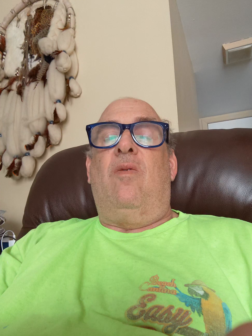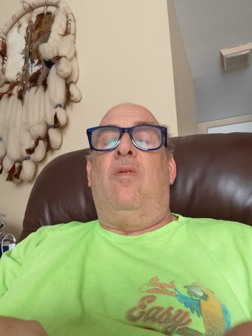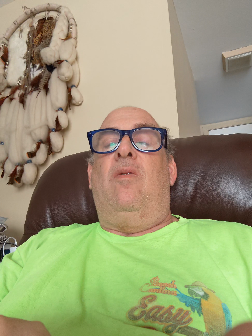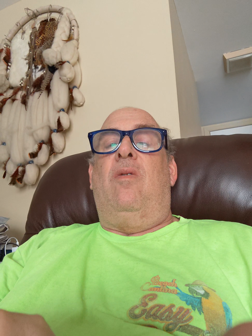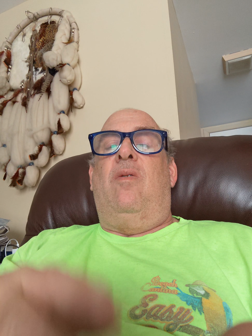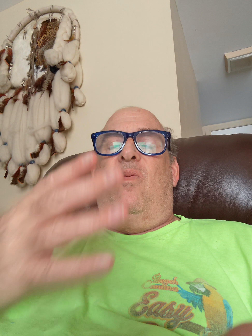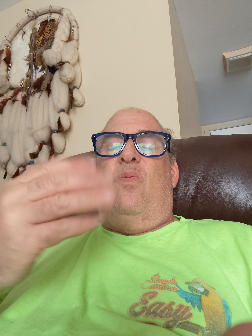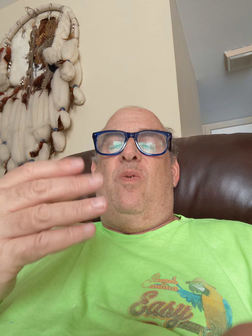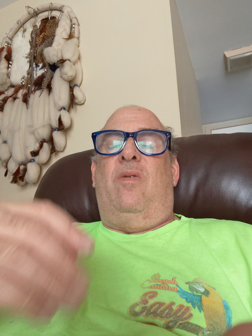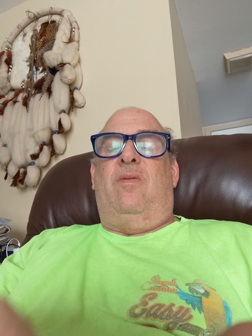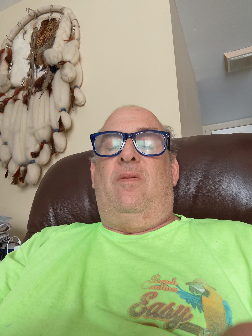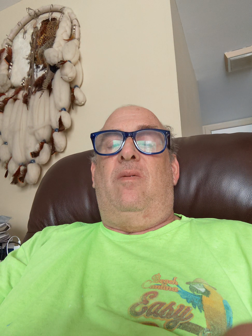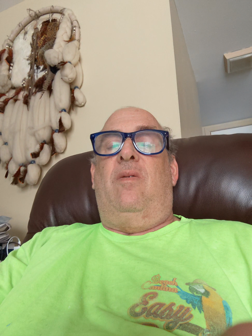wet